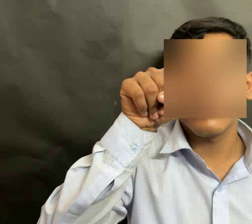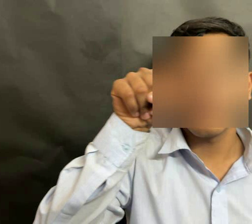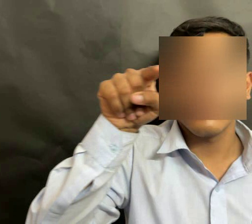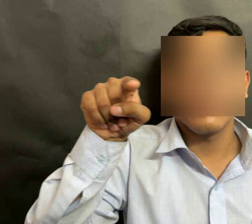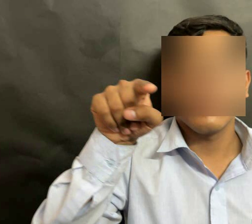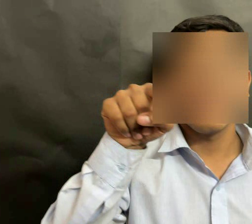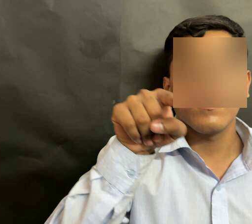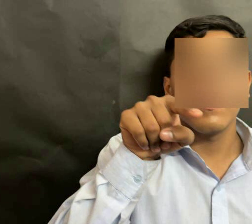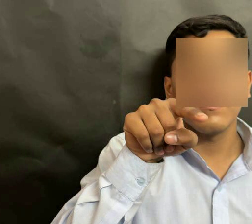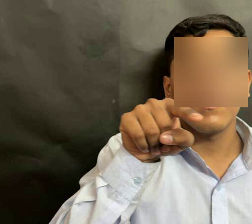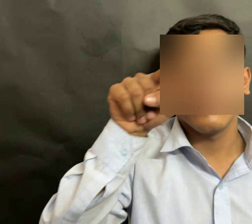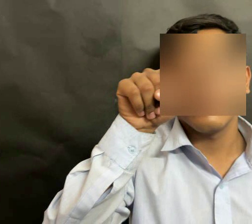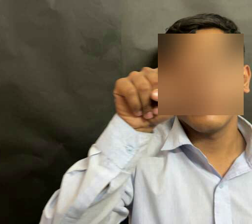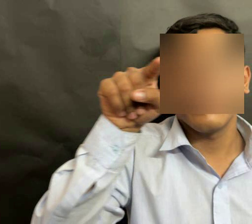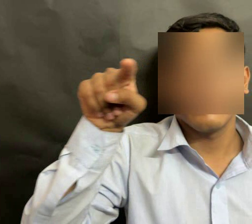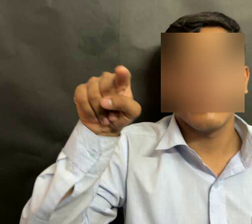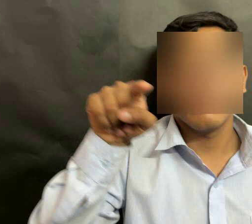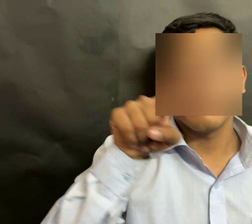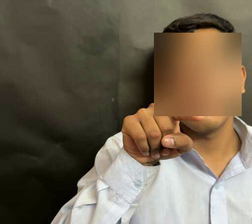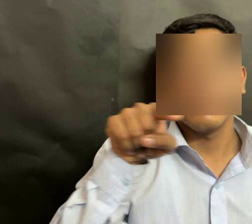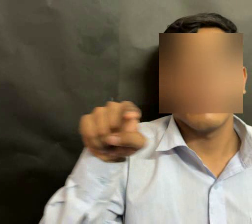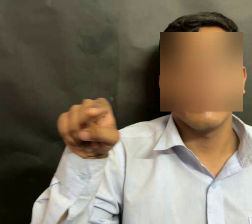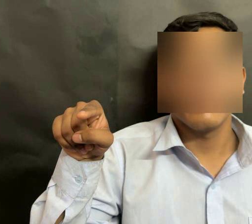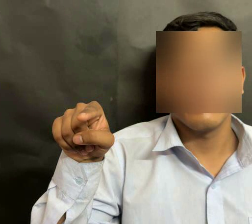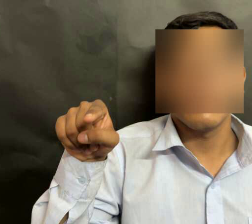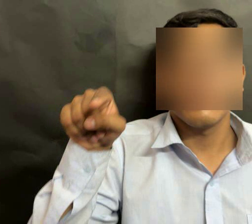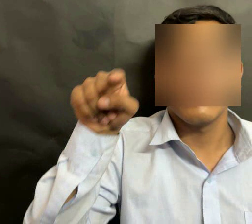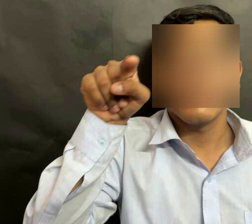Z